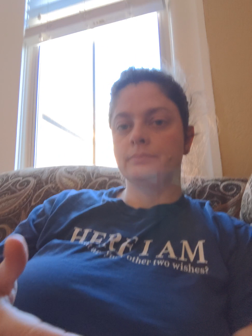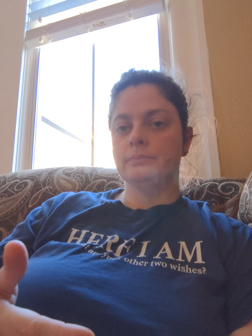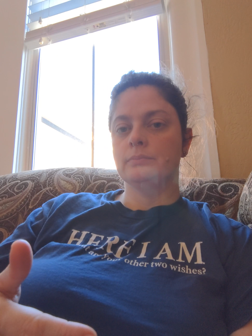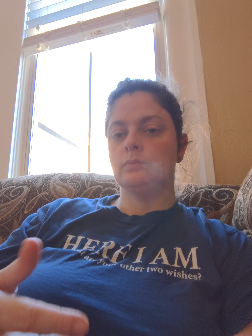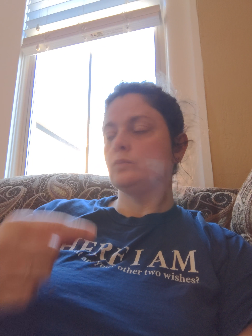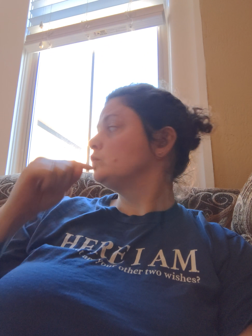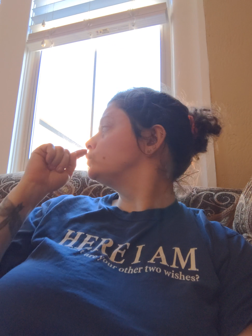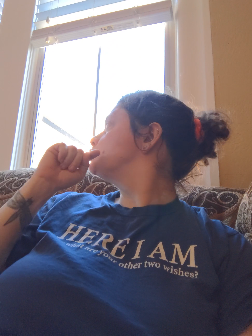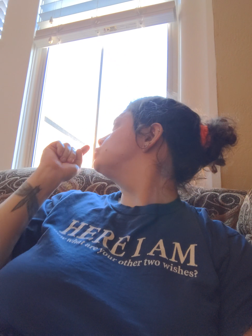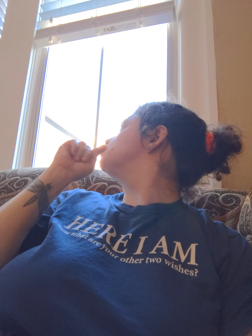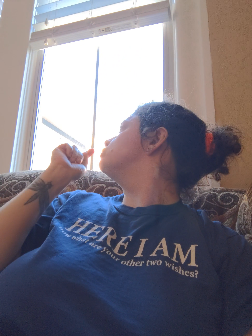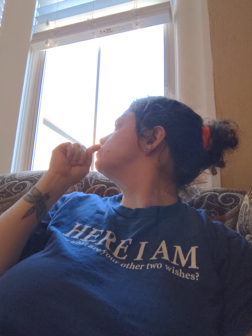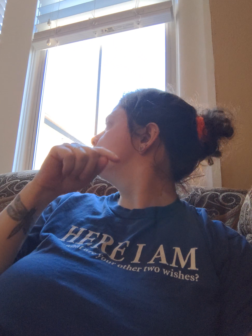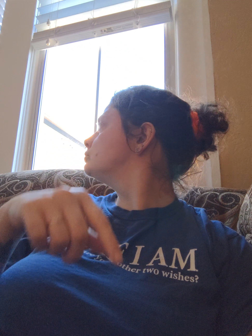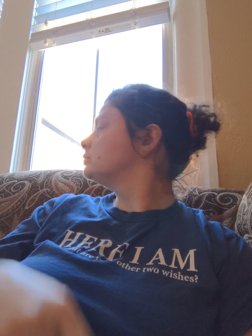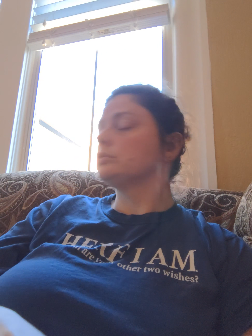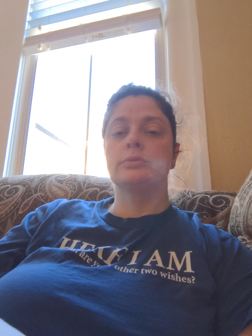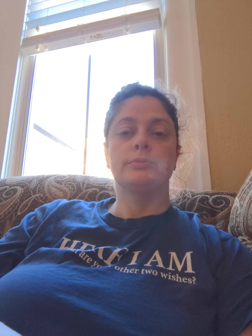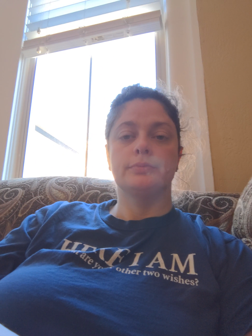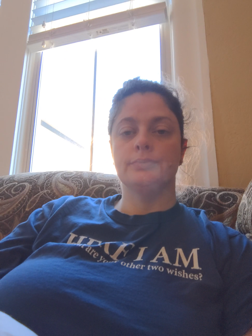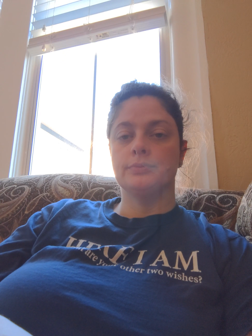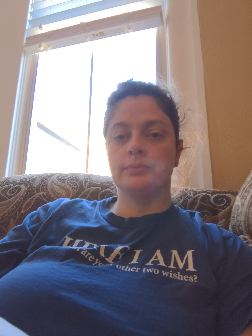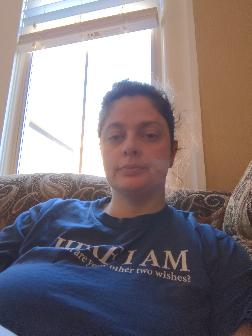toothbrush